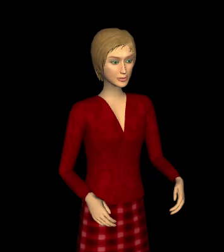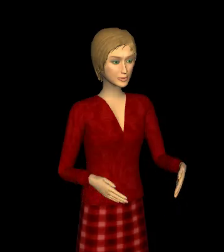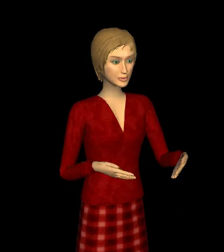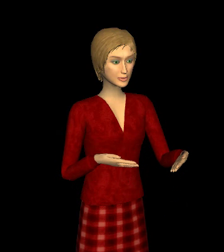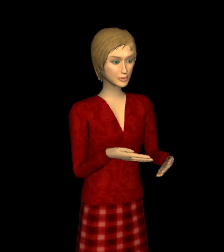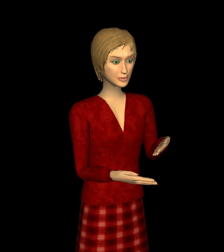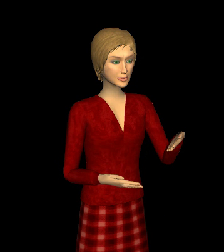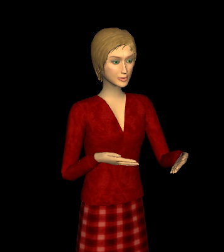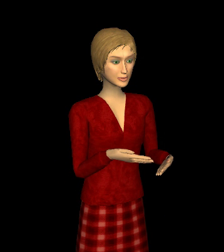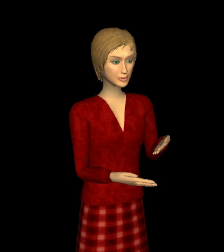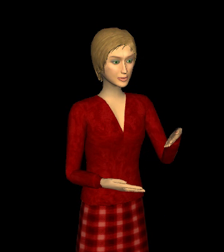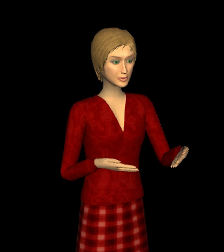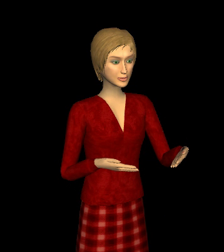يبادل